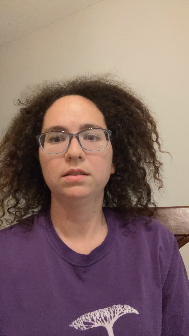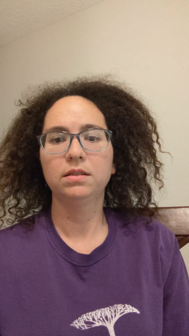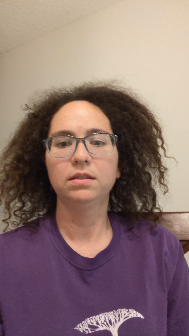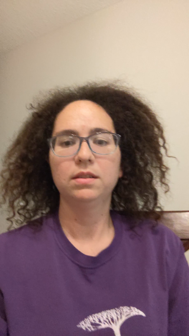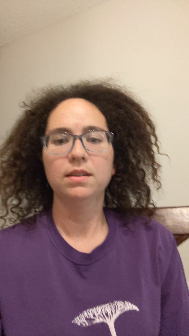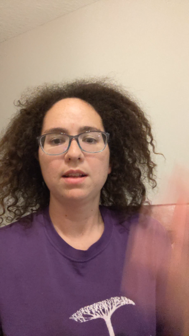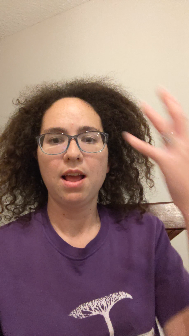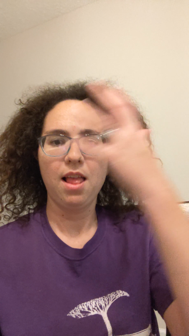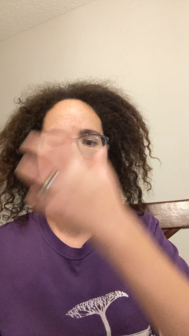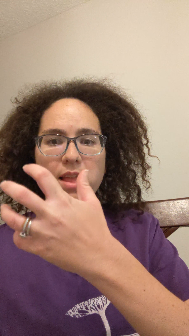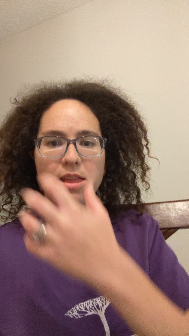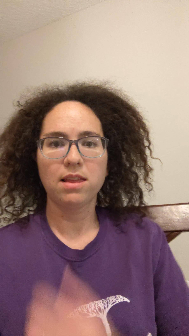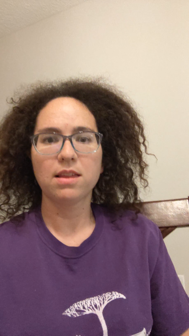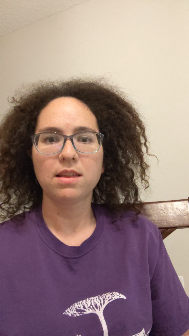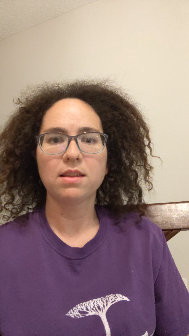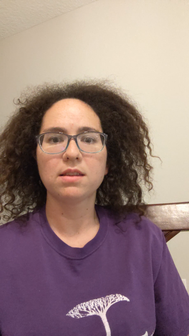dark